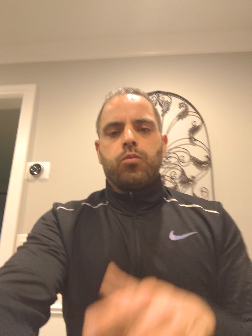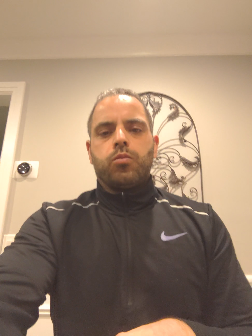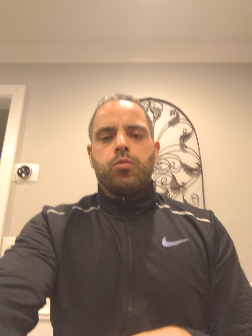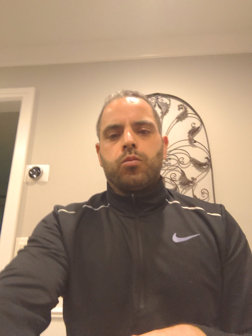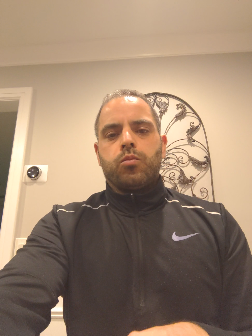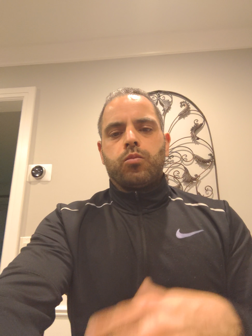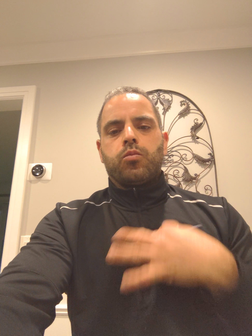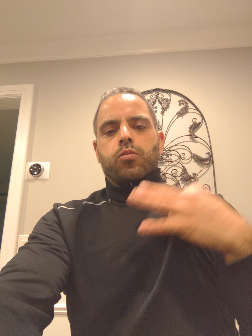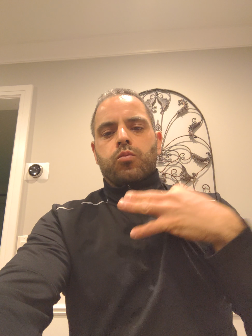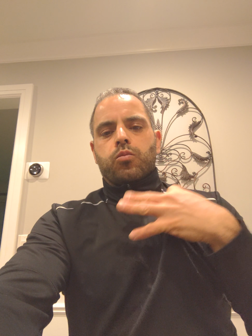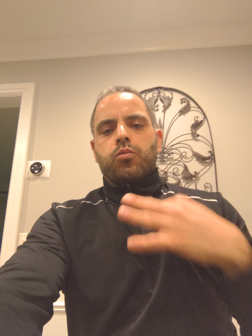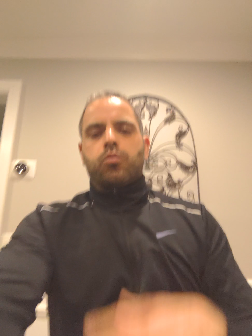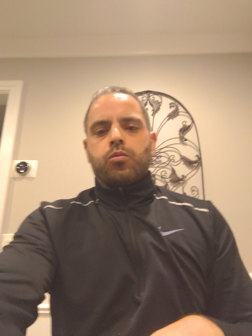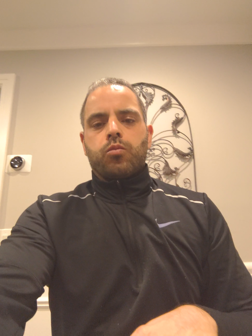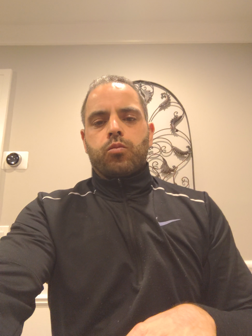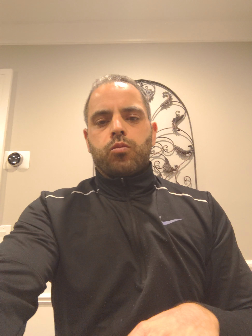shirt